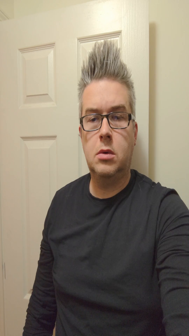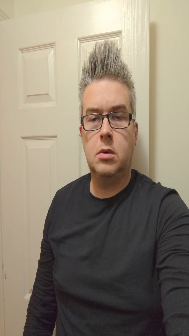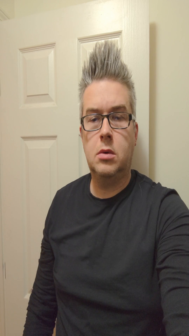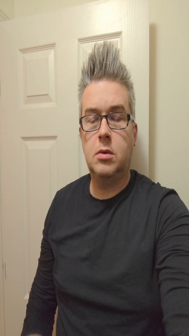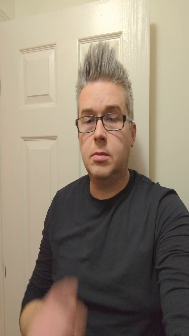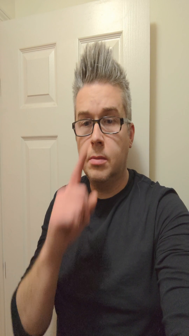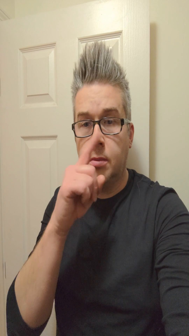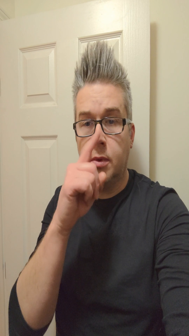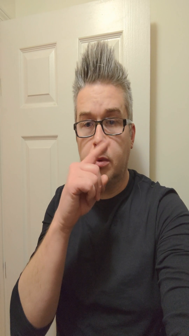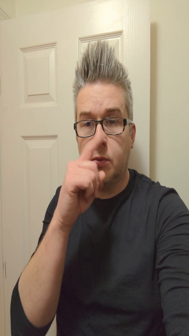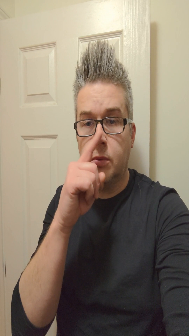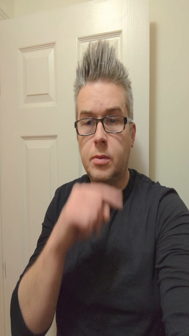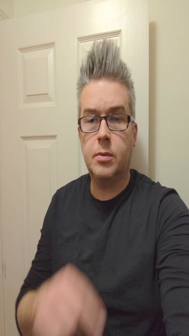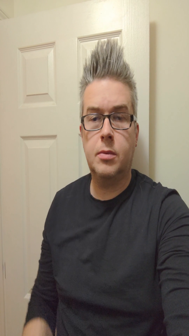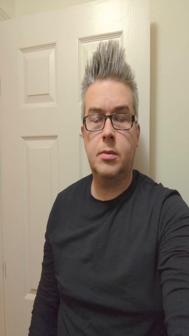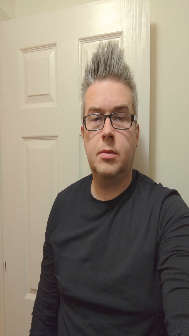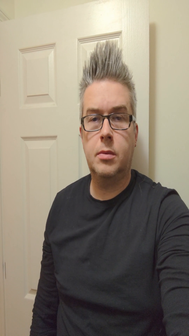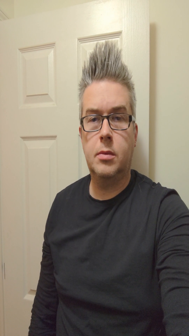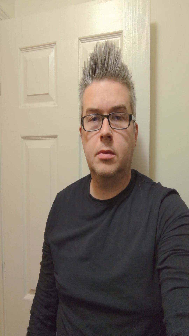mouse